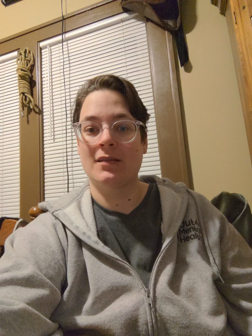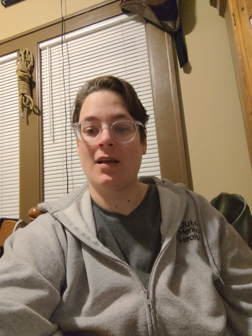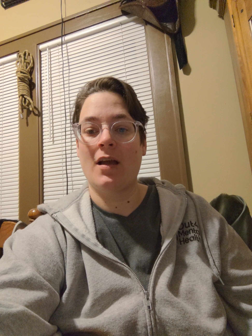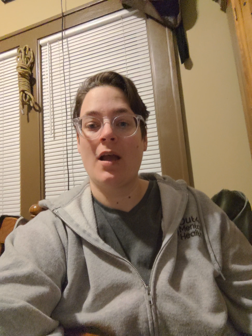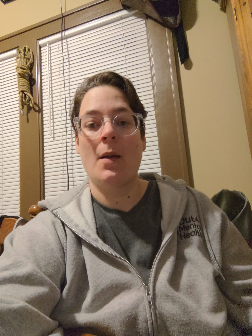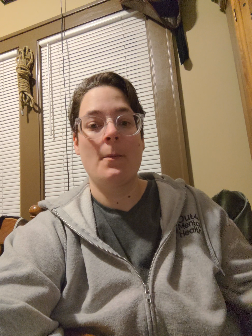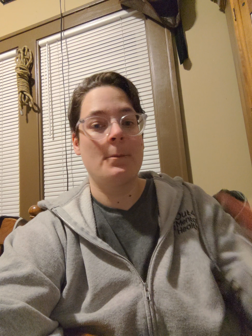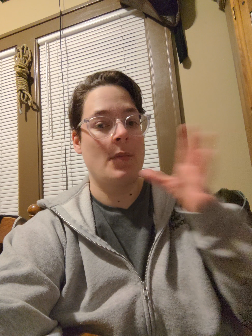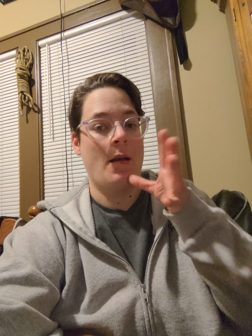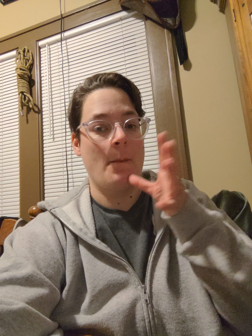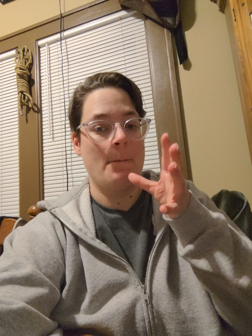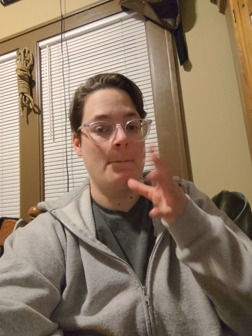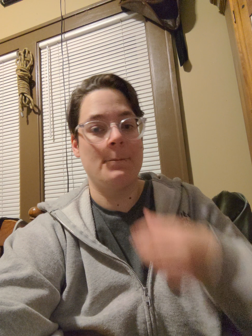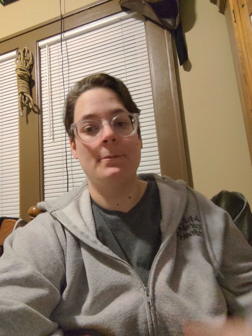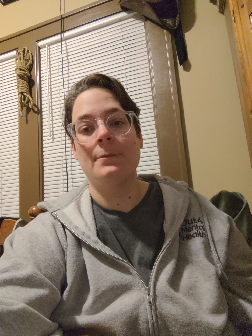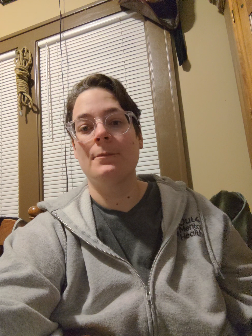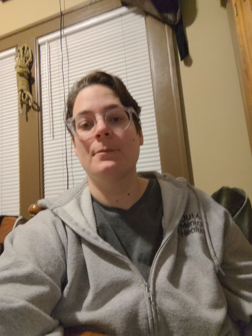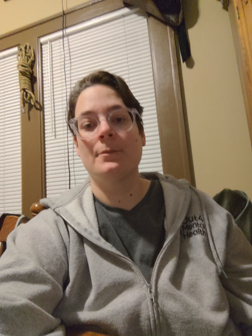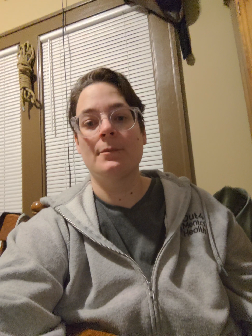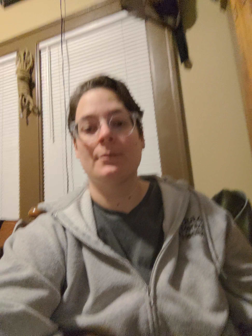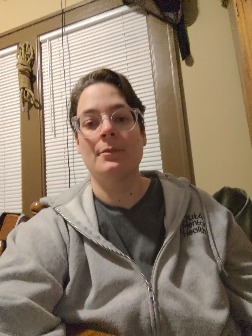mom